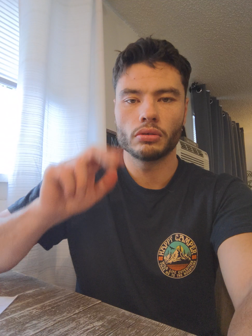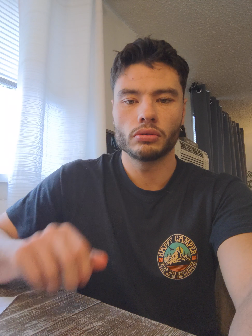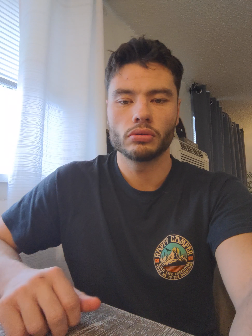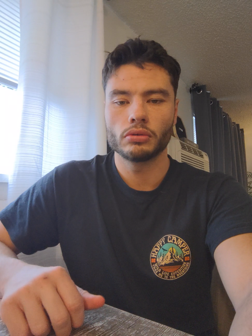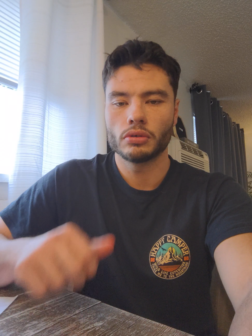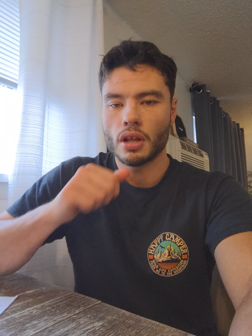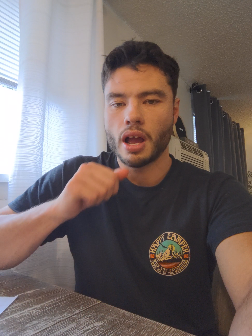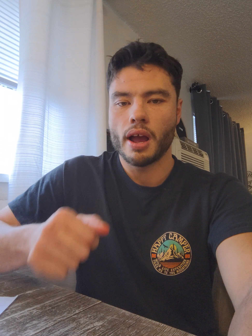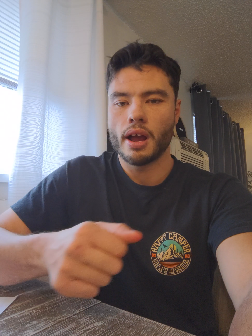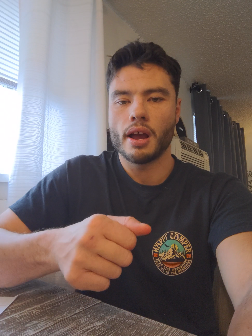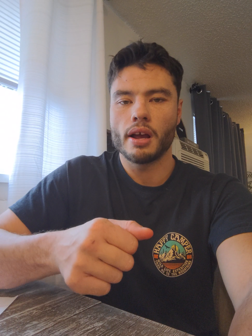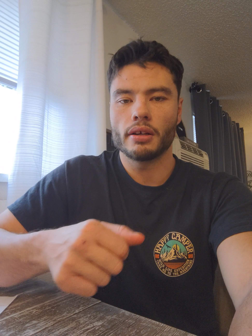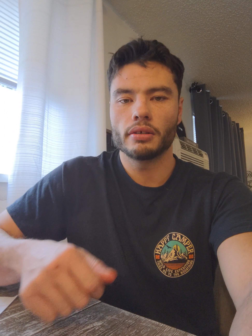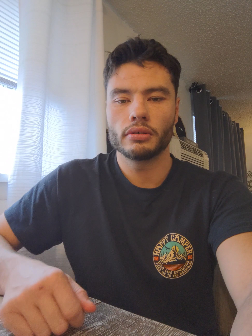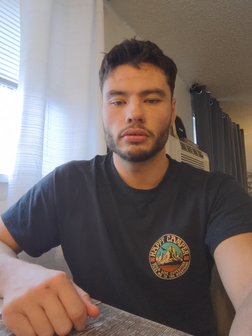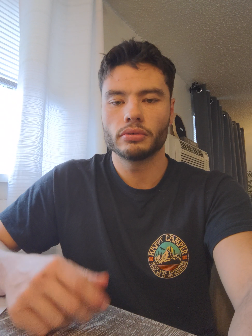hide